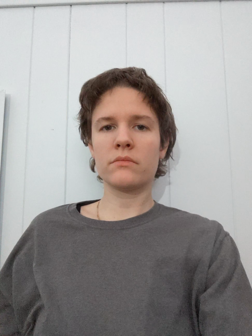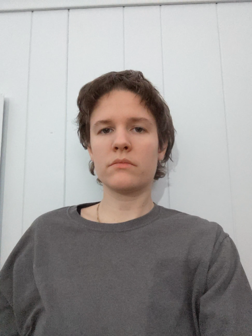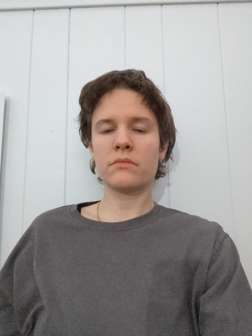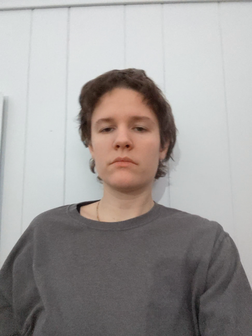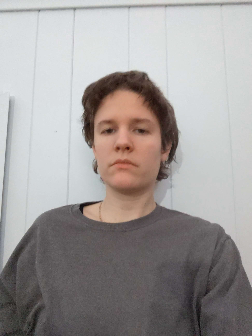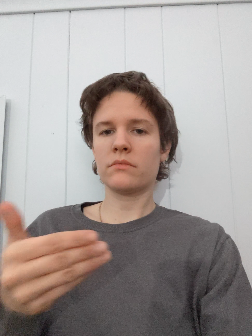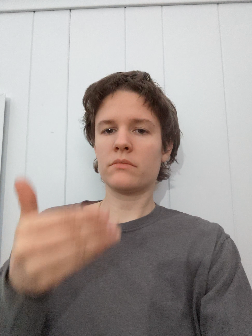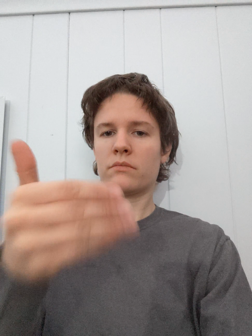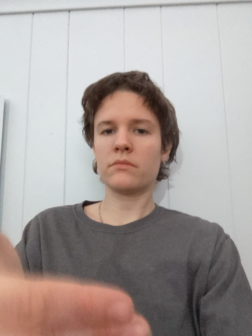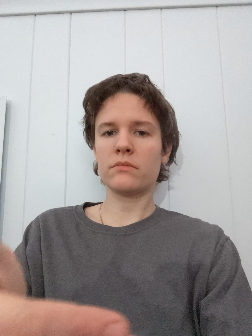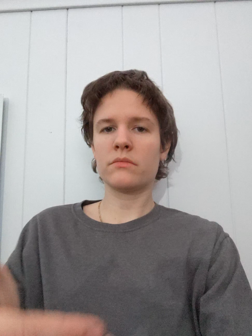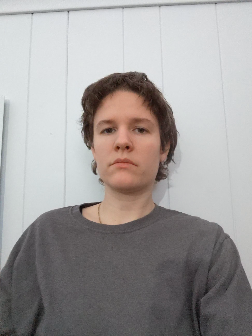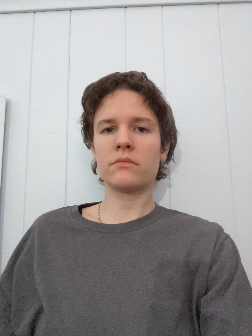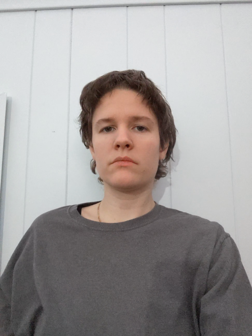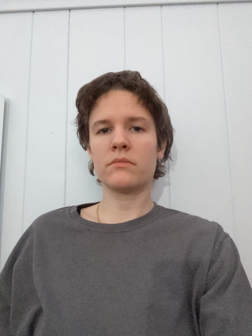after